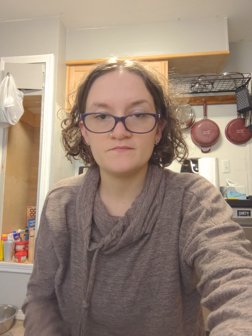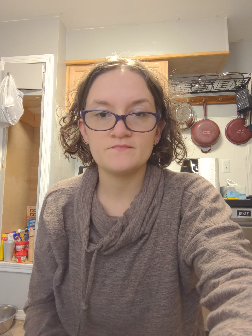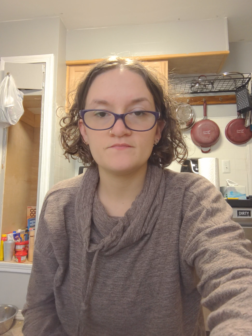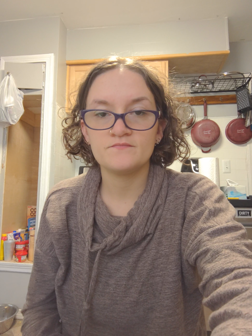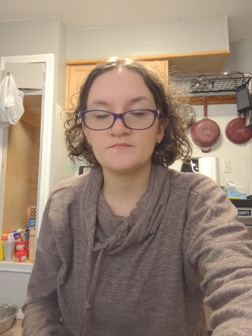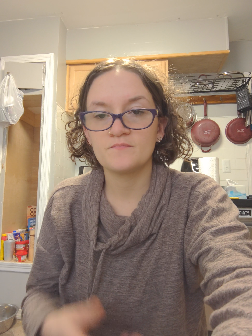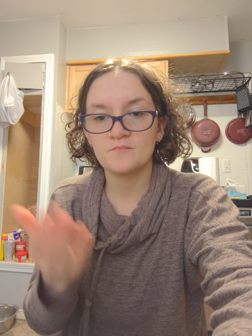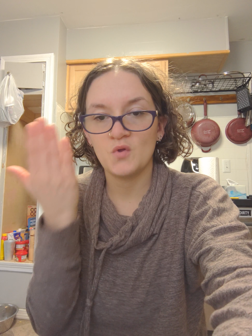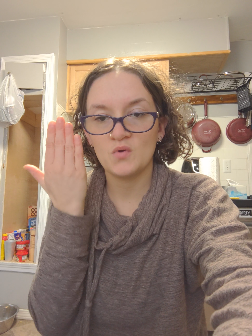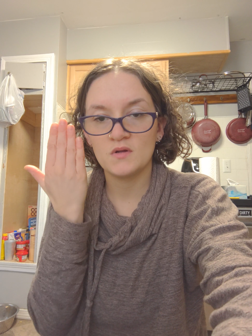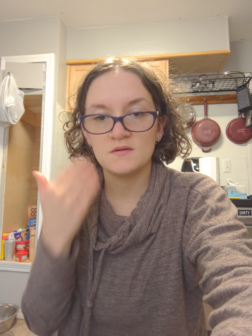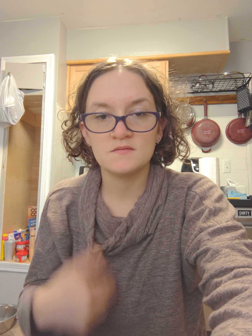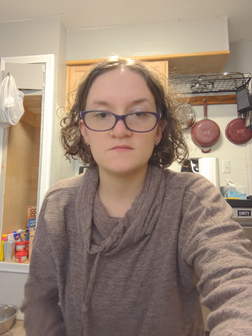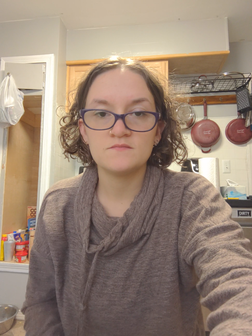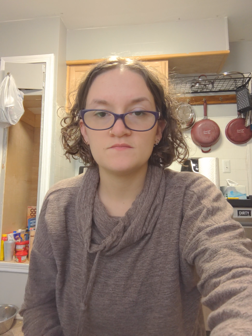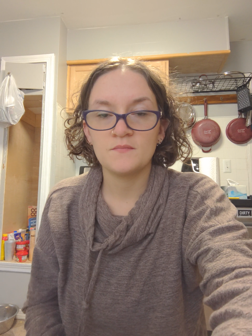morning